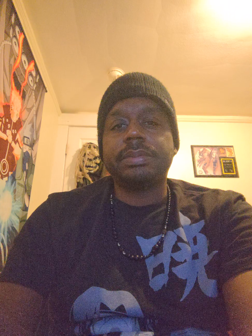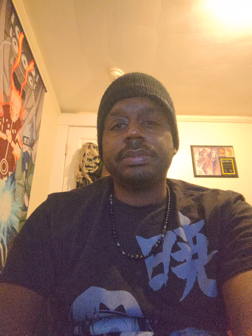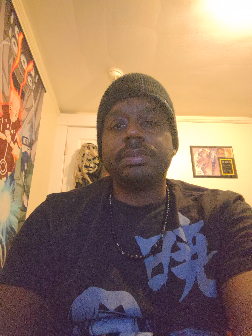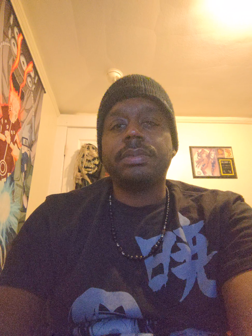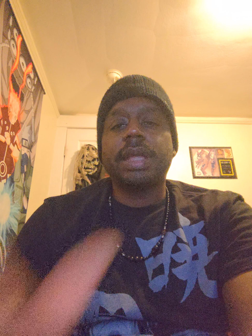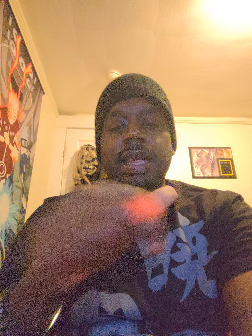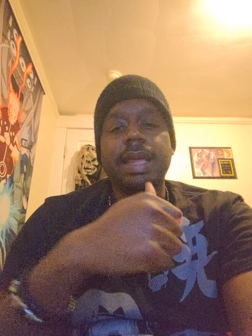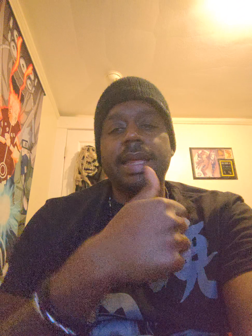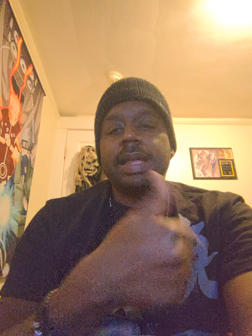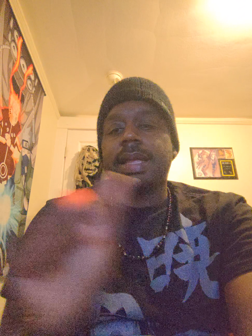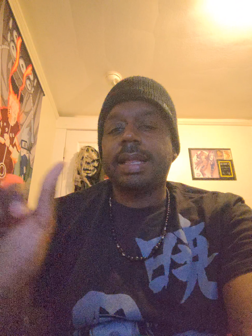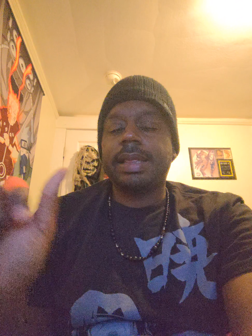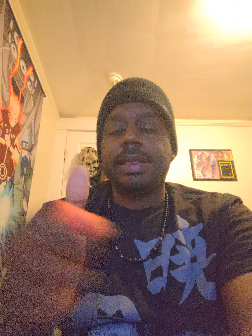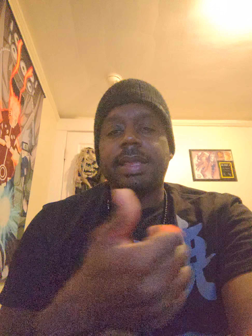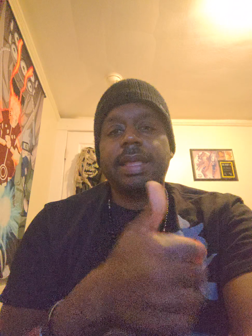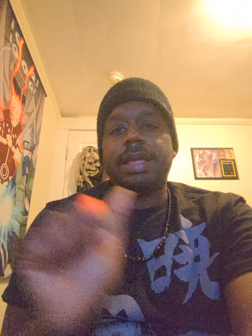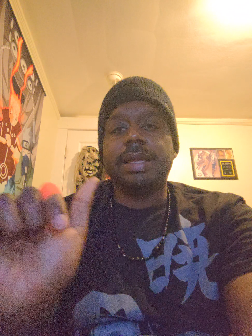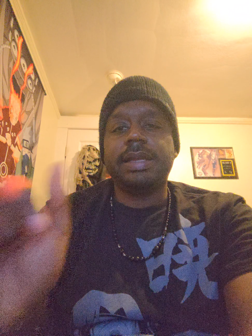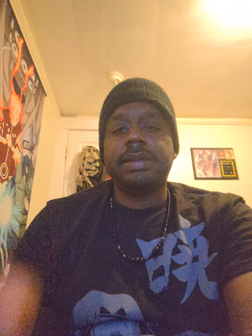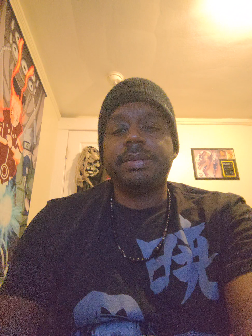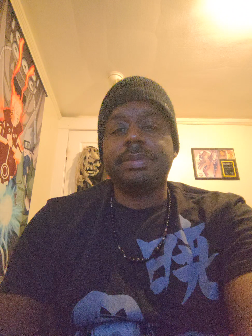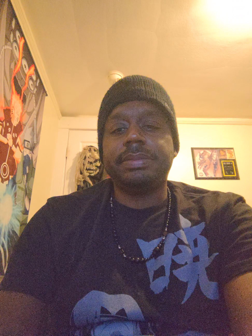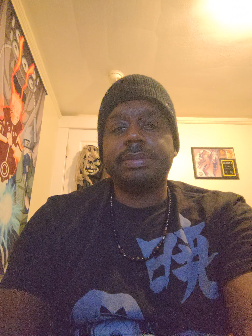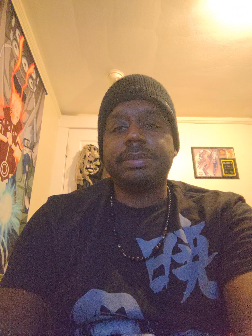any